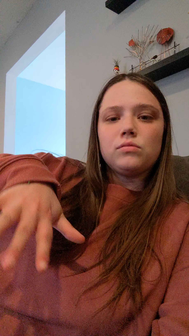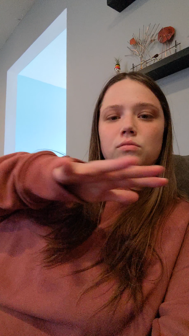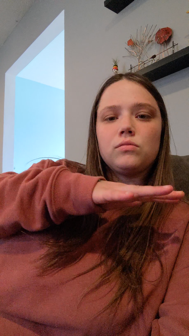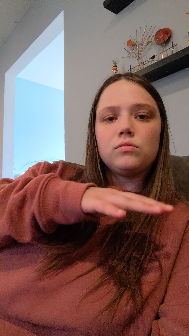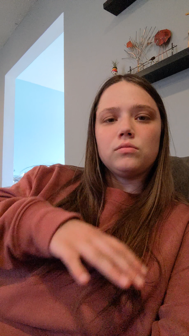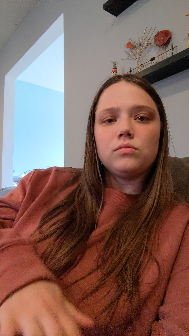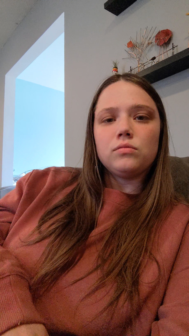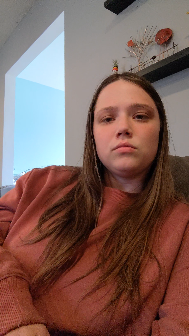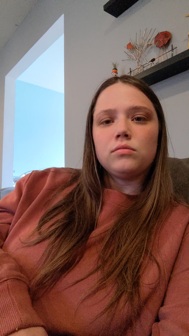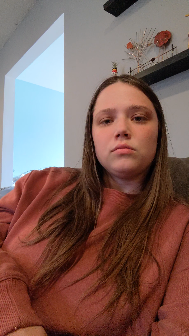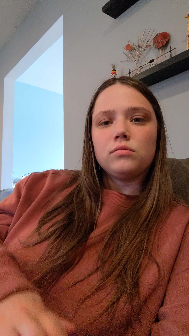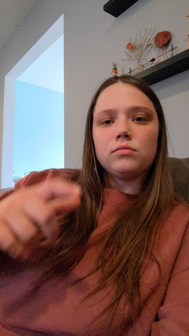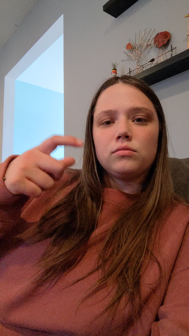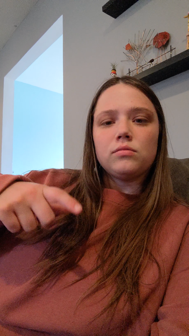plate